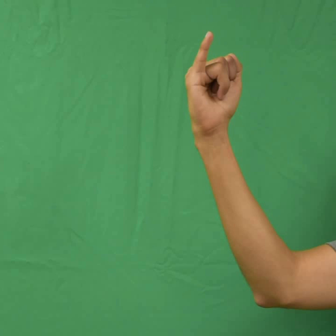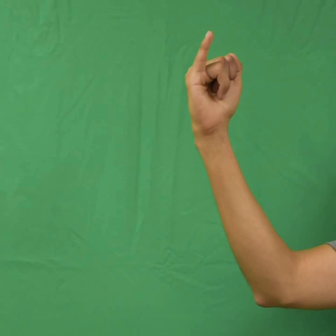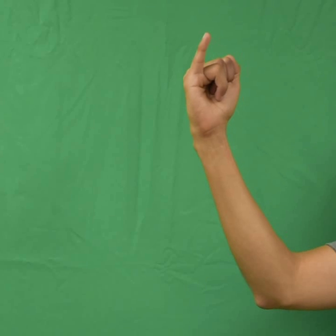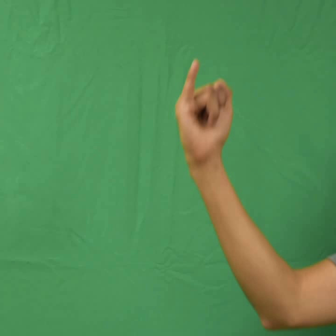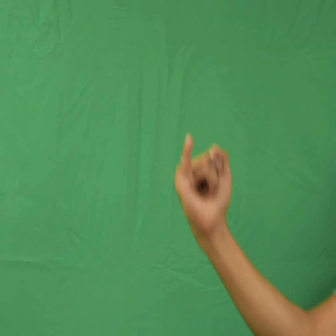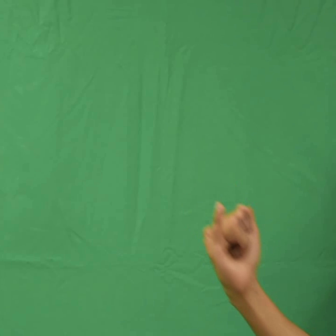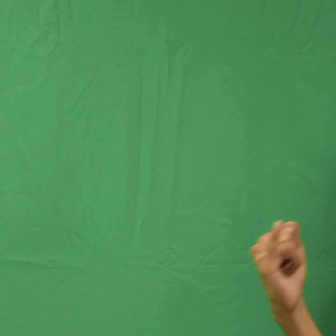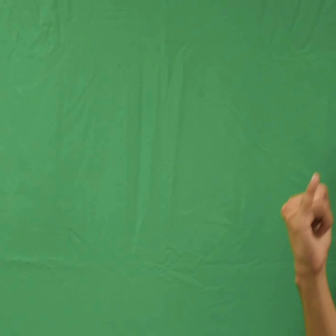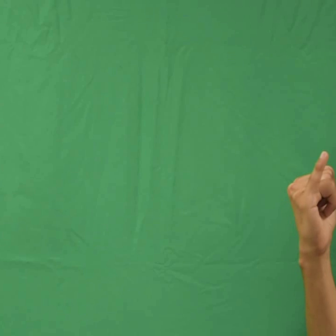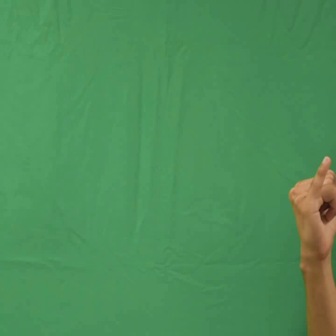J